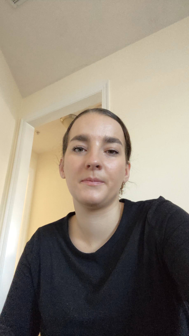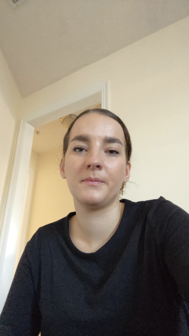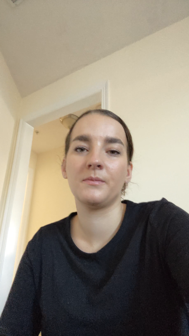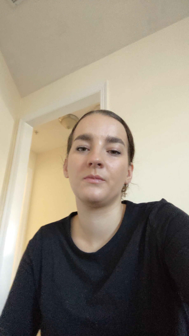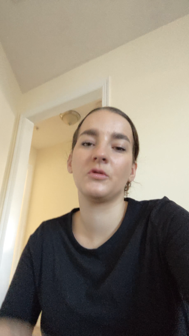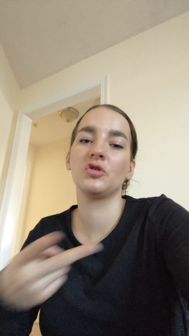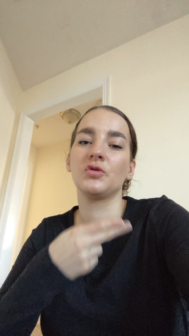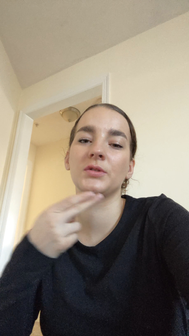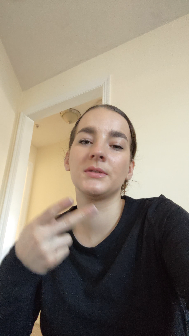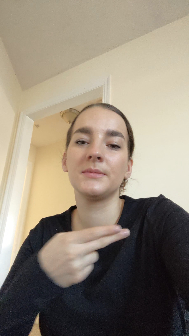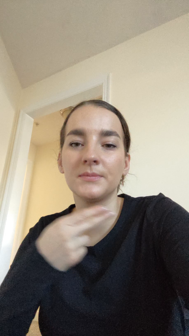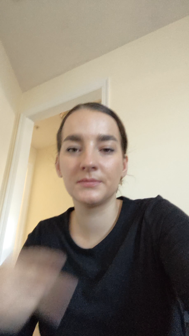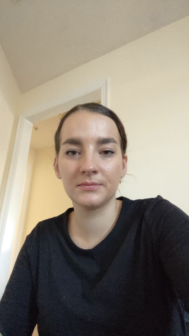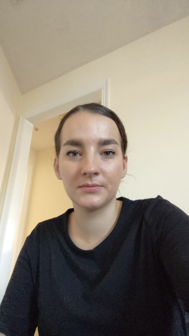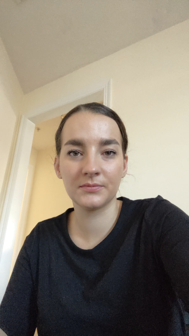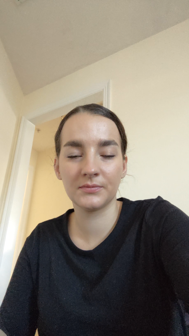sheep